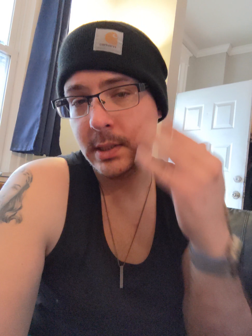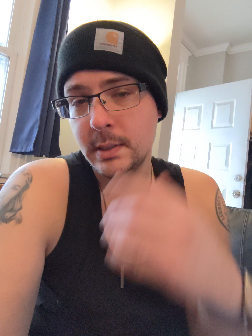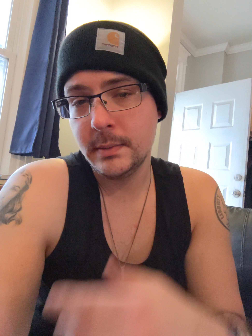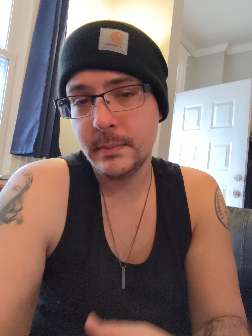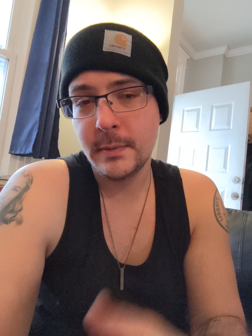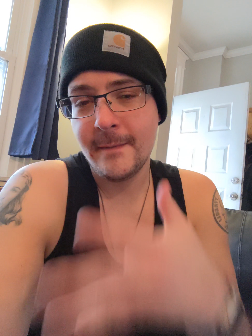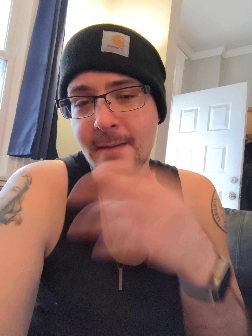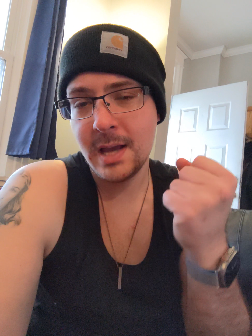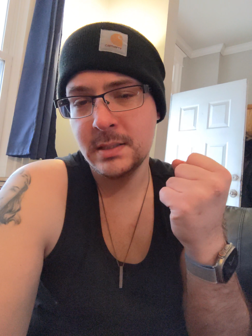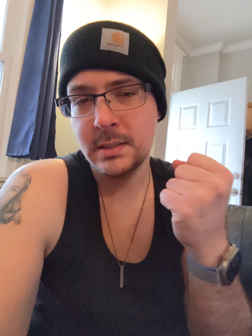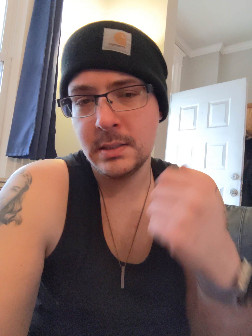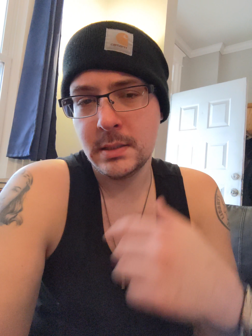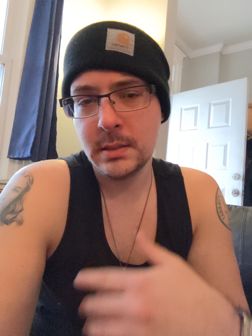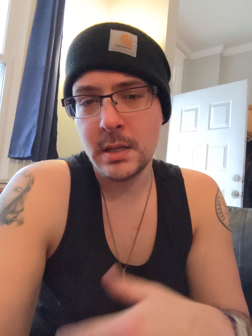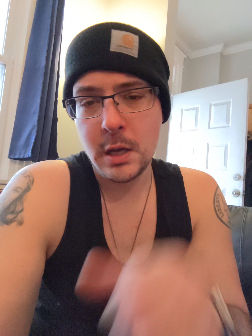fast